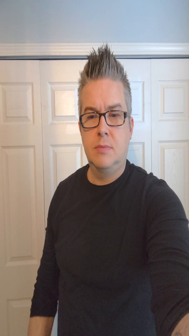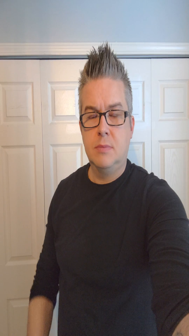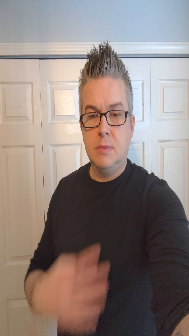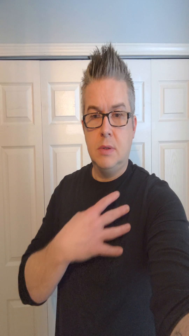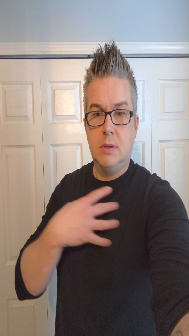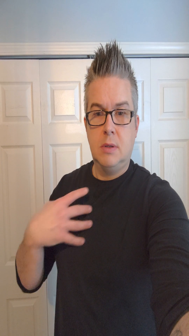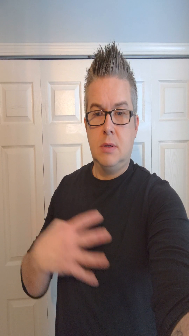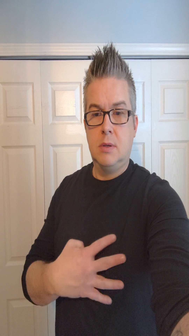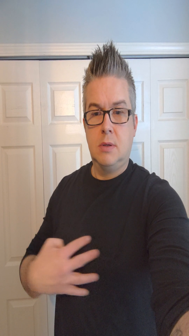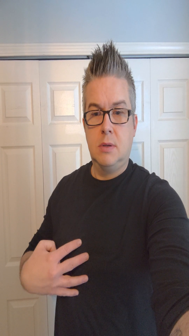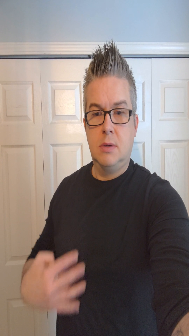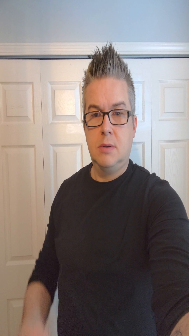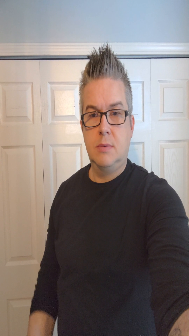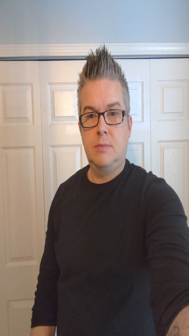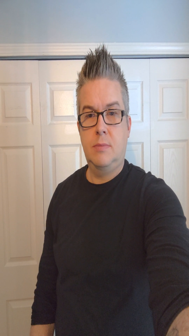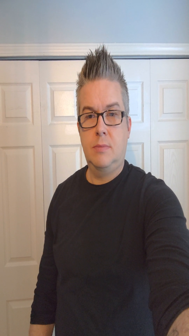zebra